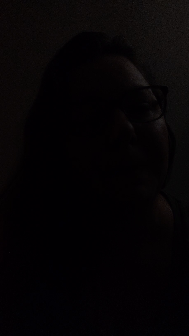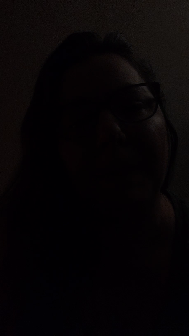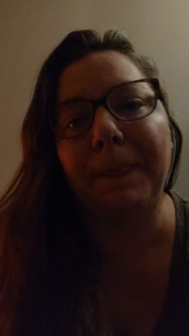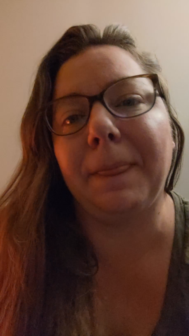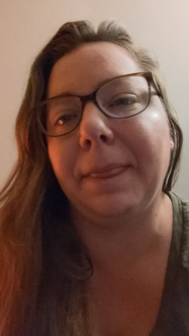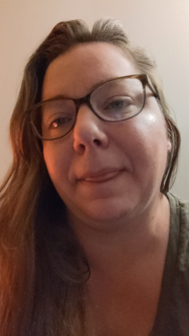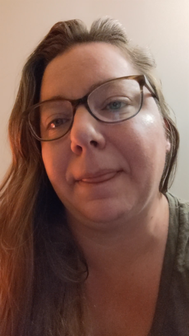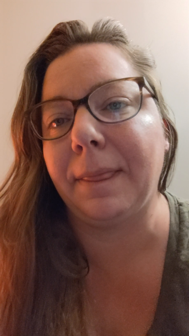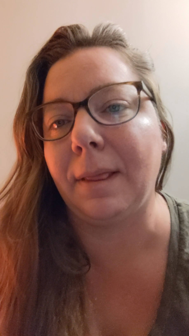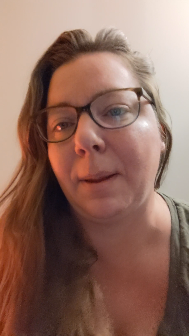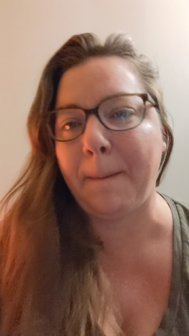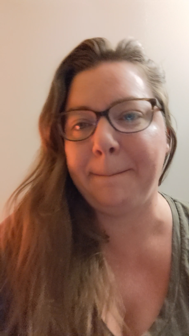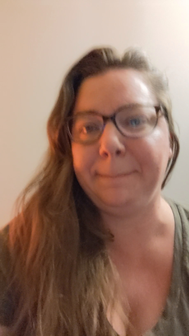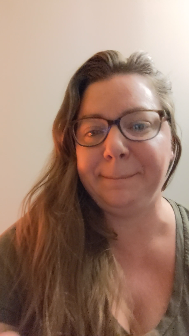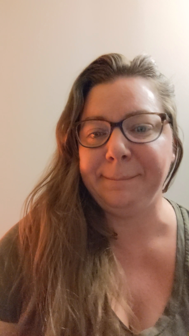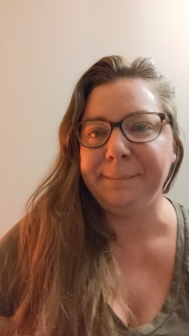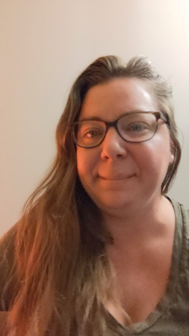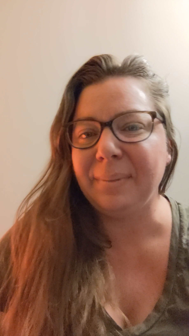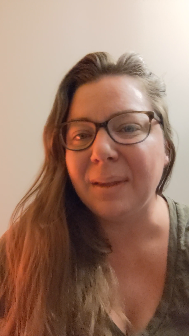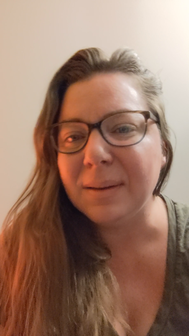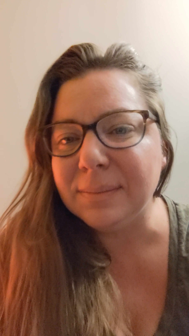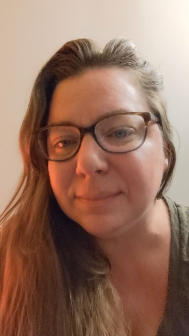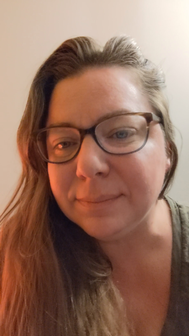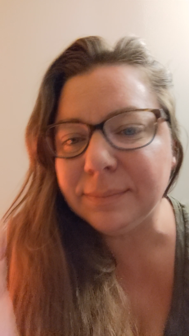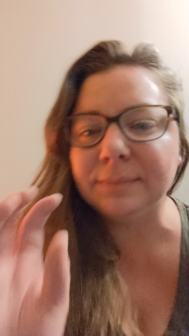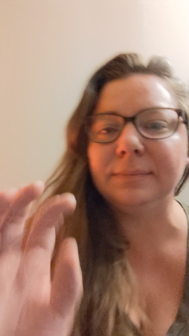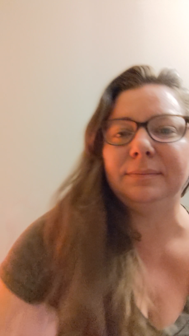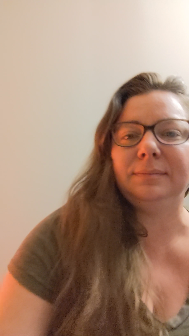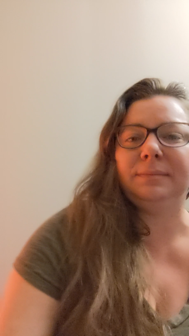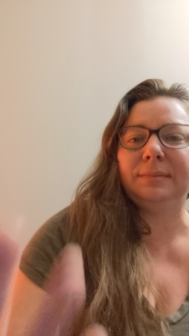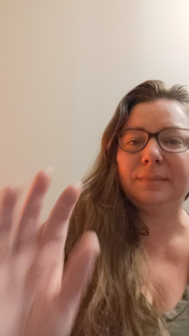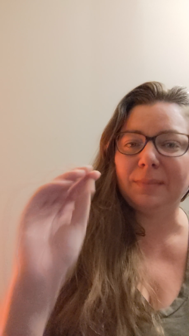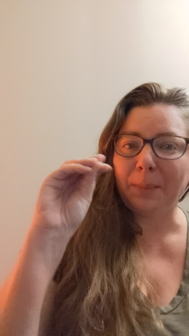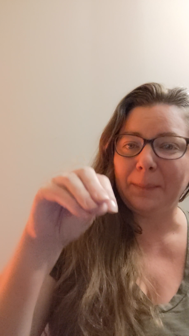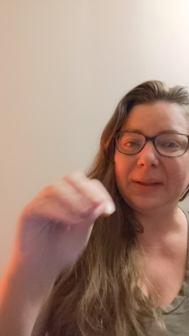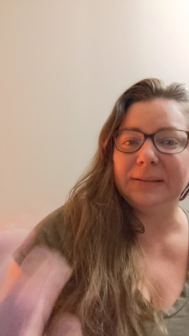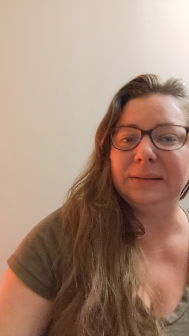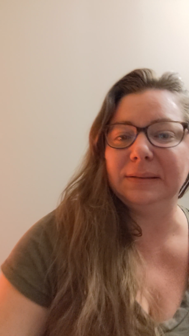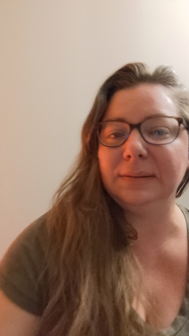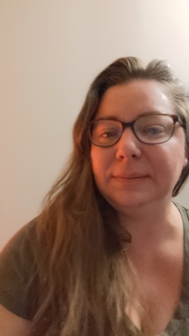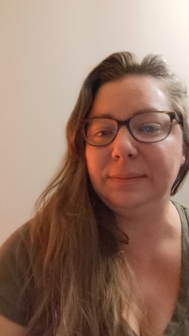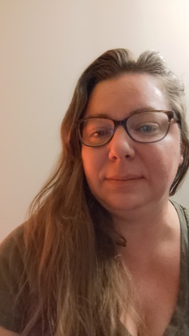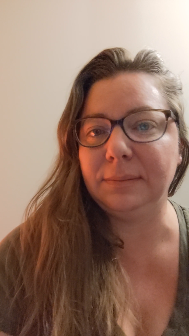put